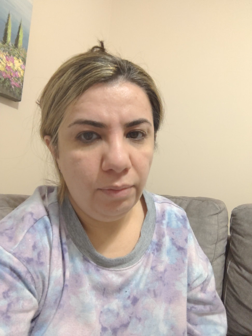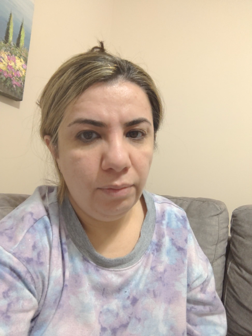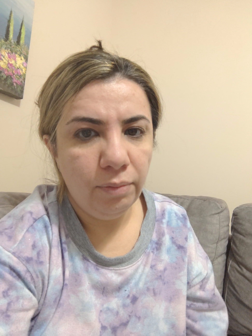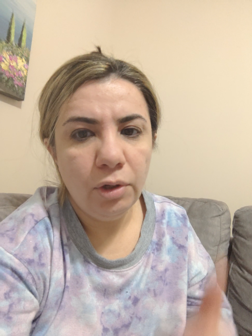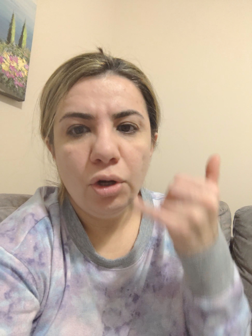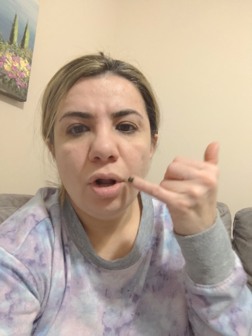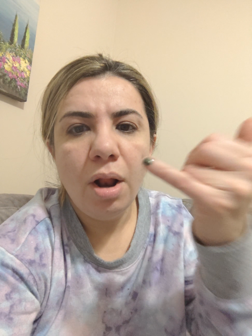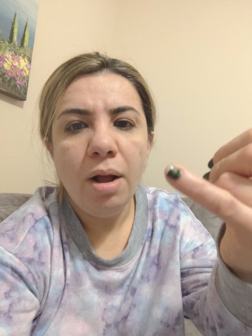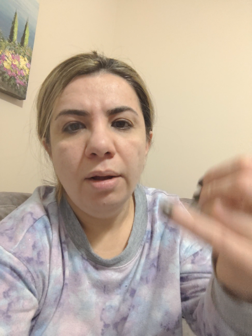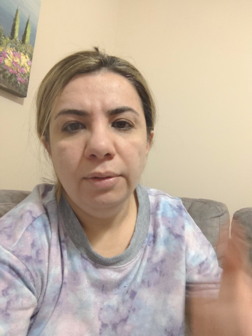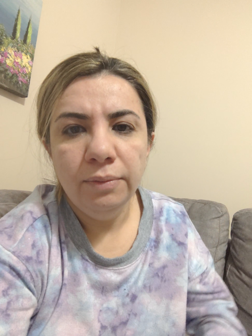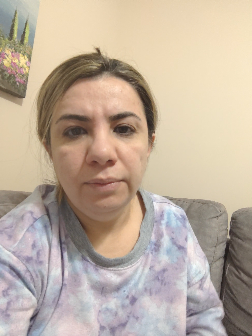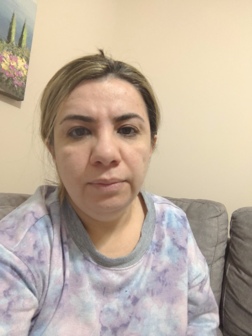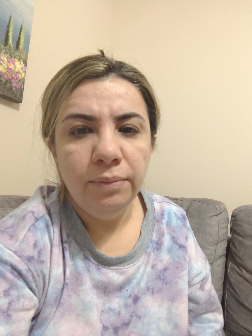call on the phone